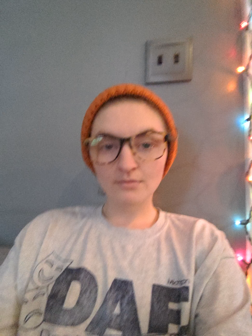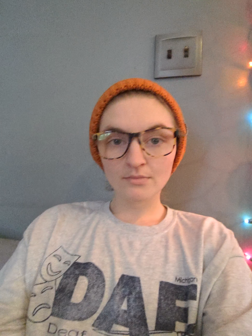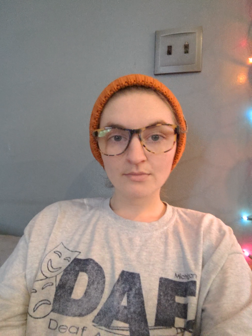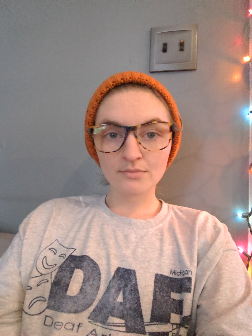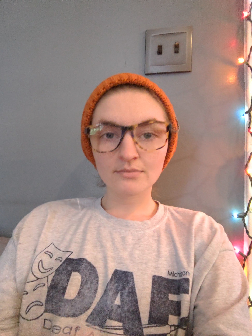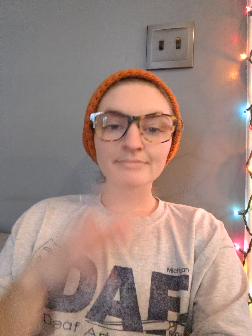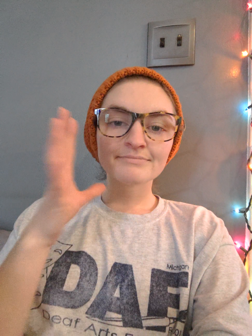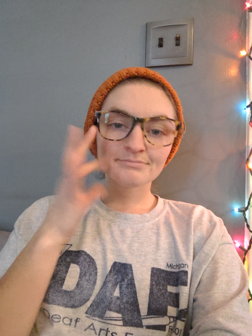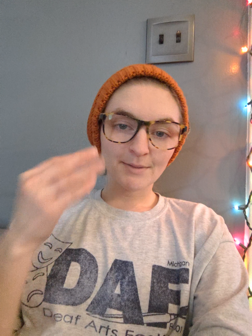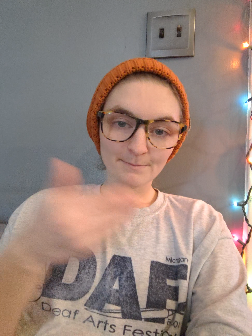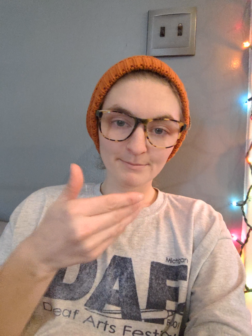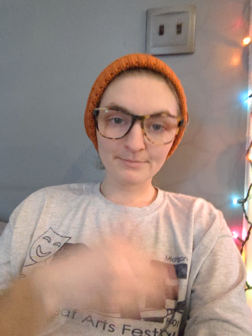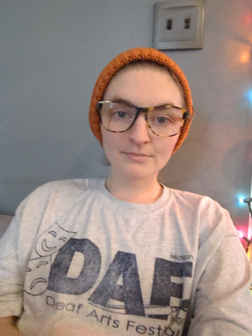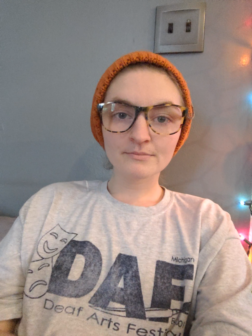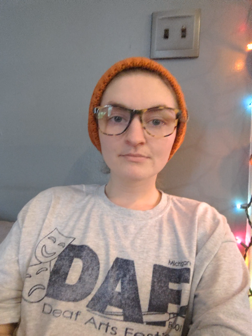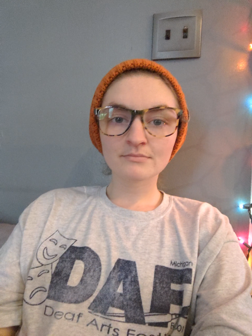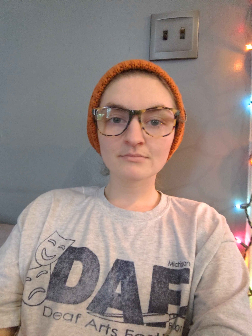kitty